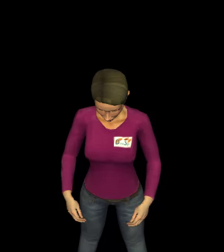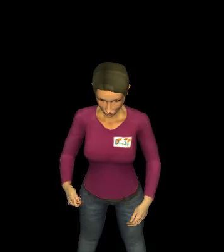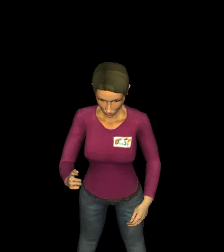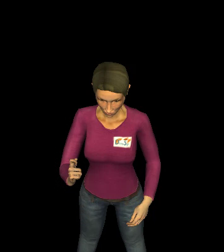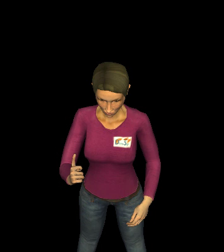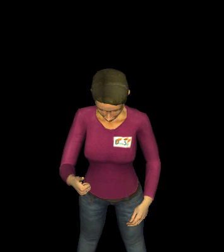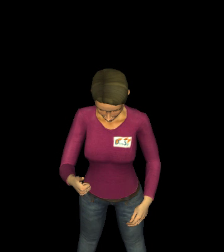تقريبا